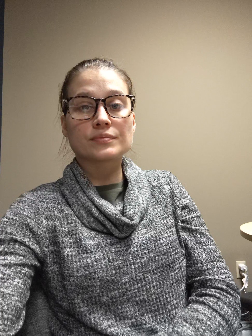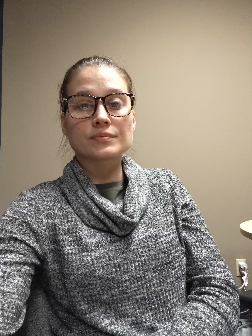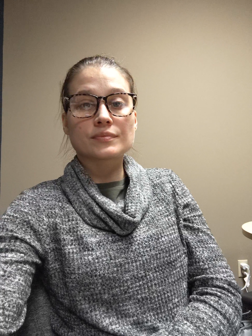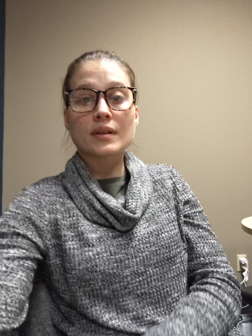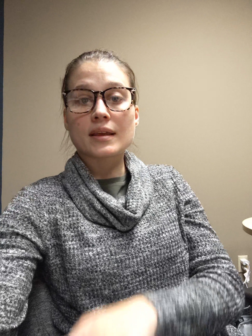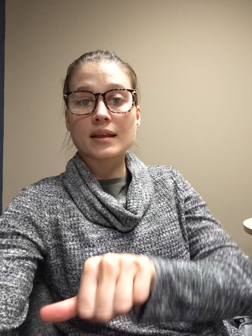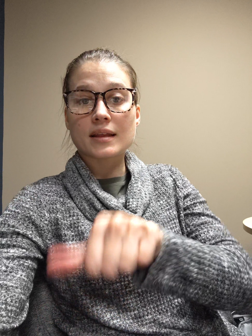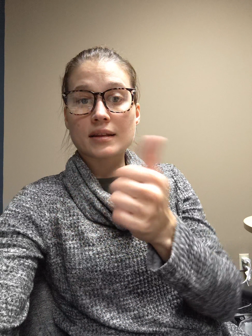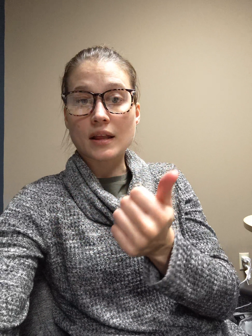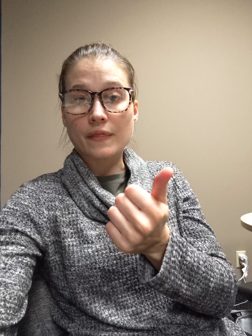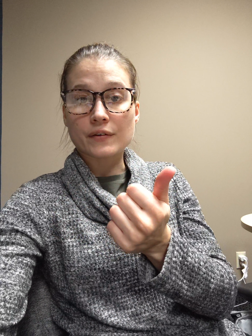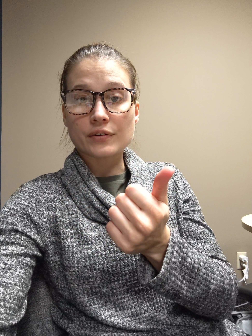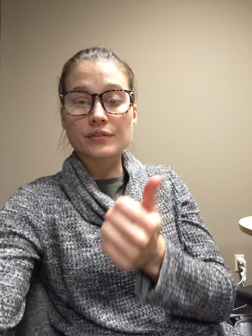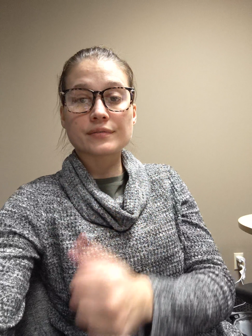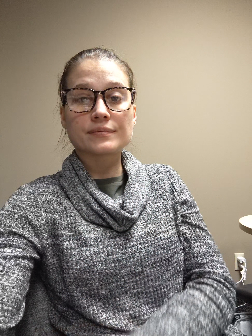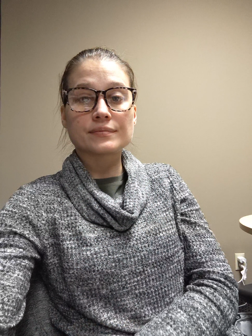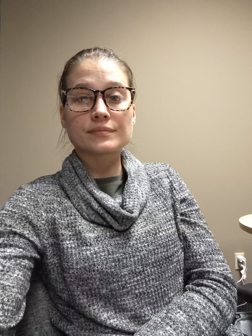another